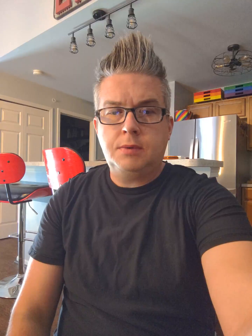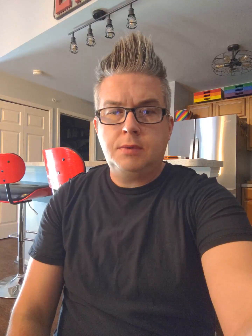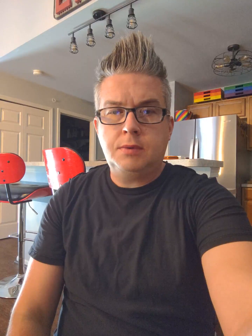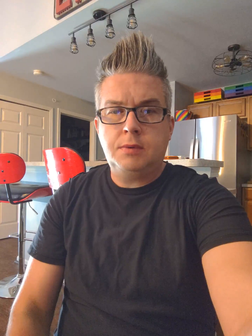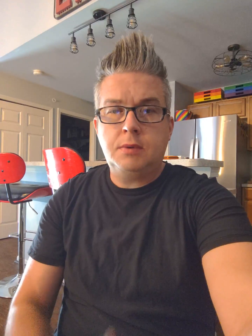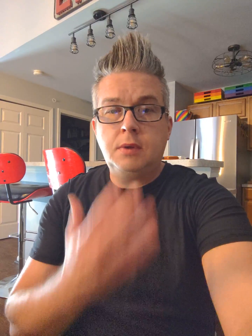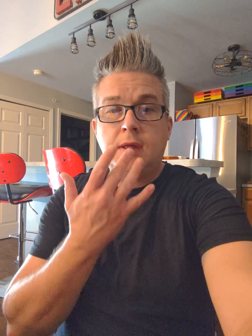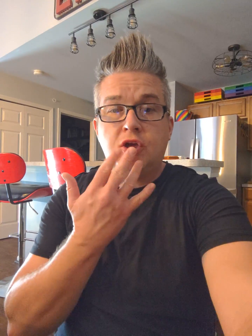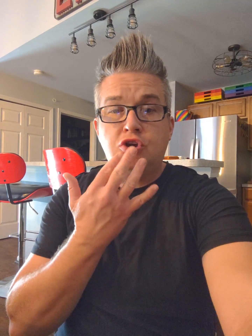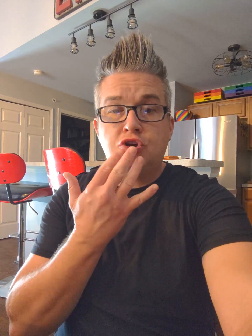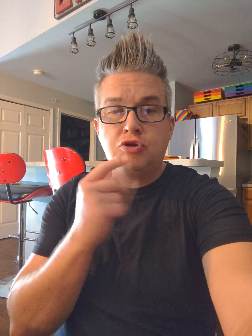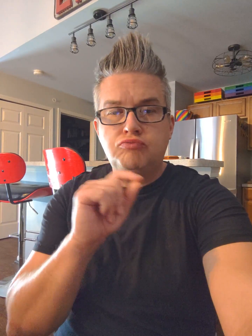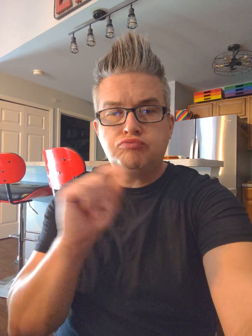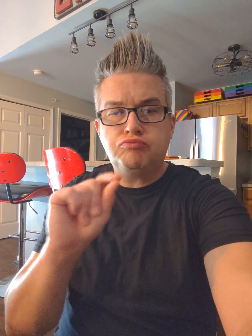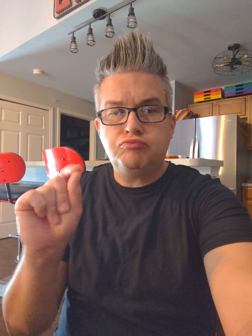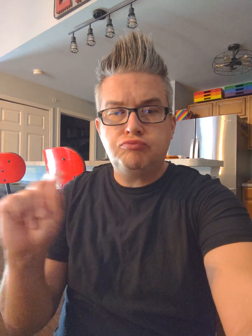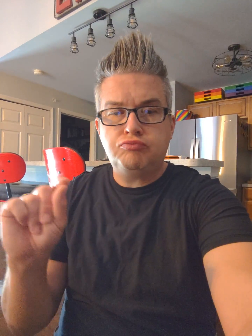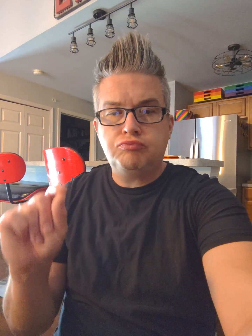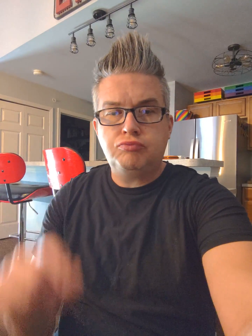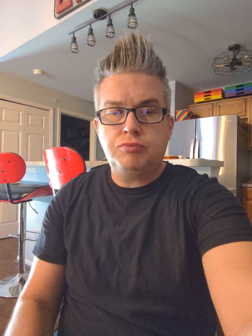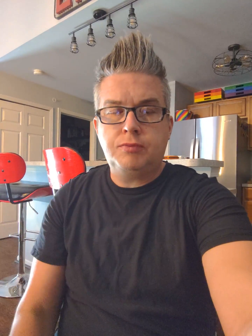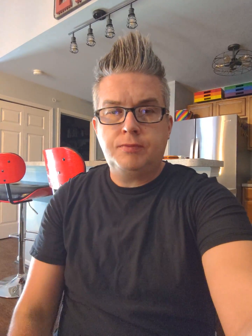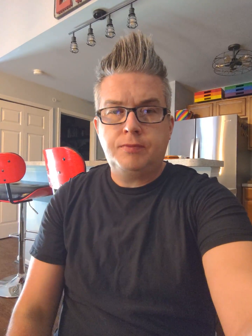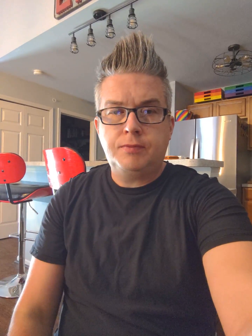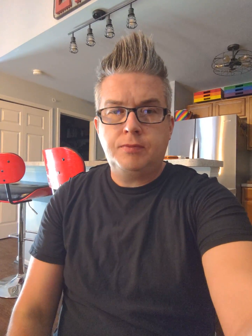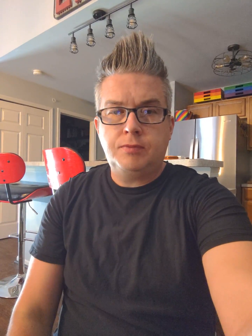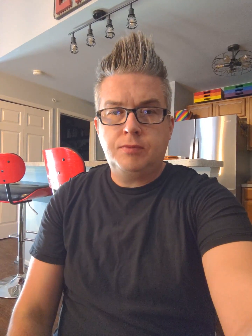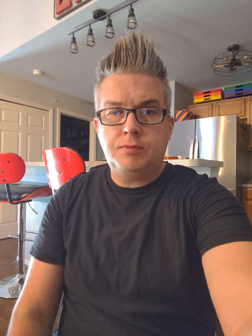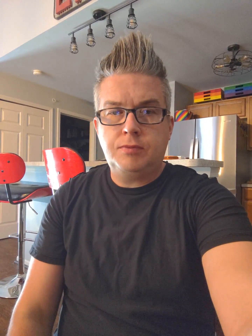crayon